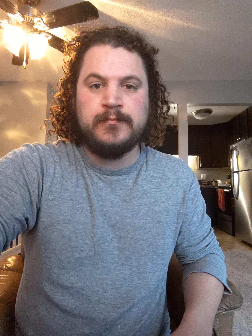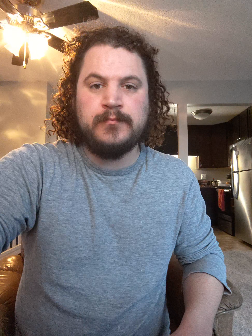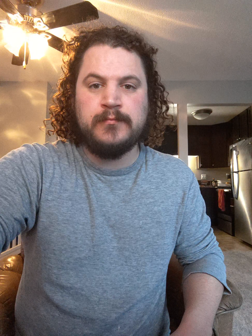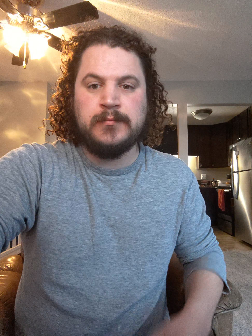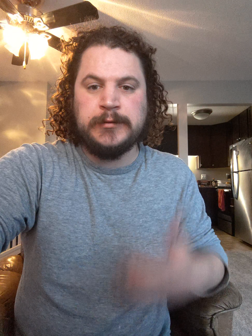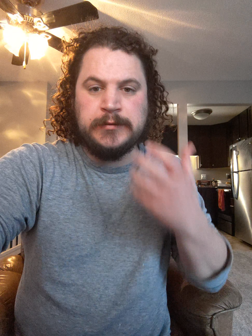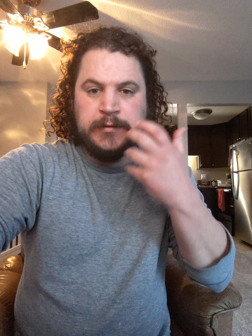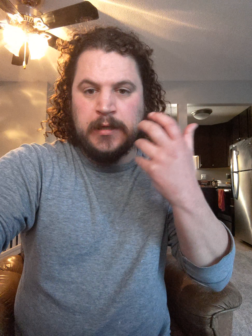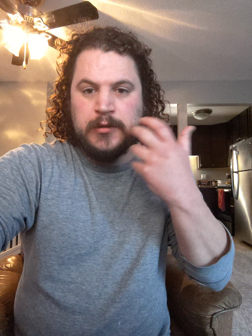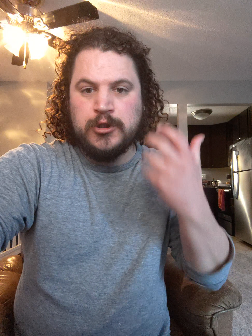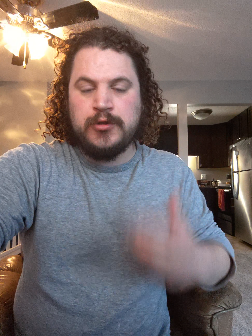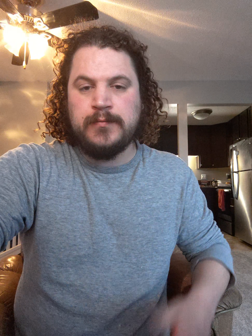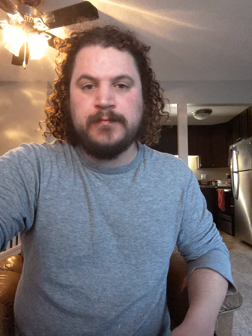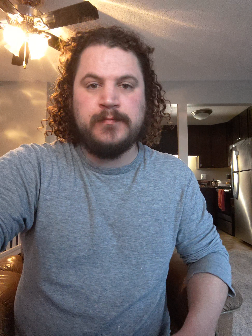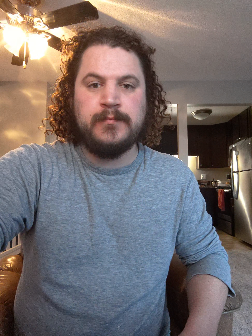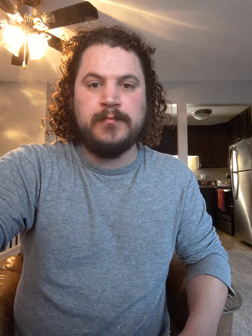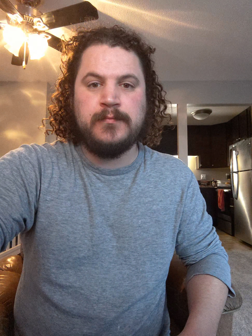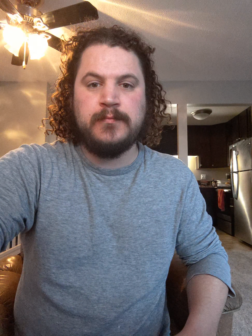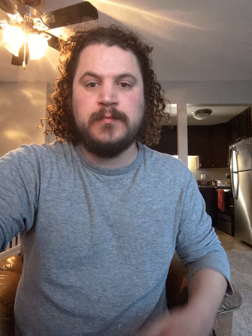tiger